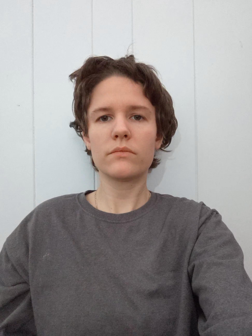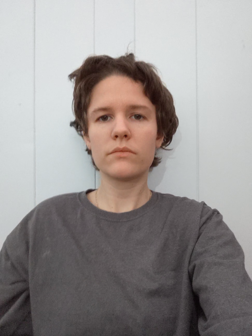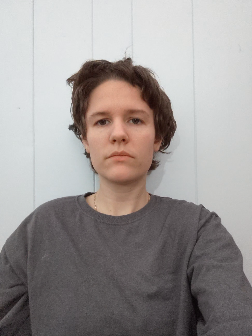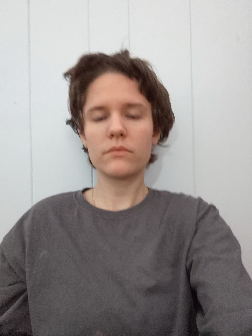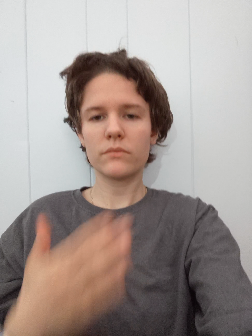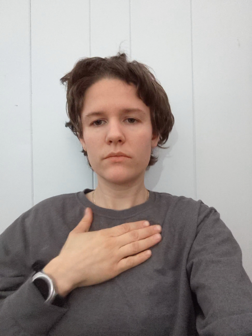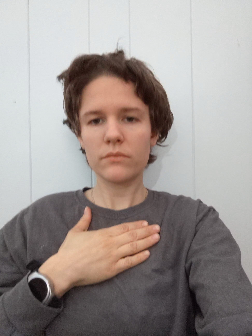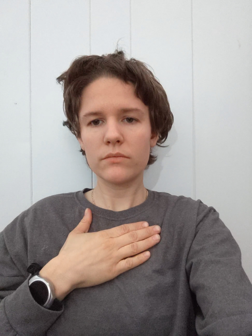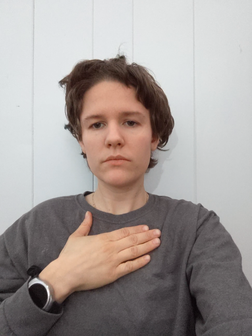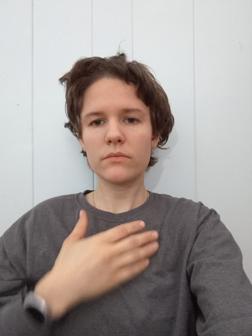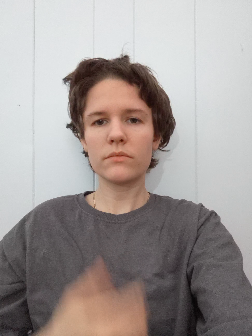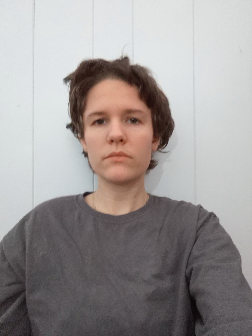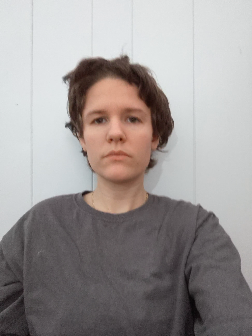my